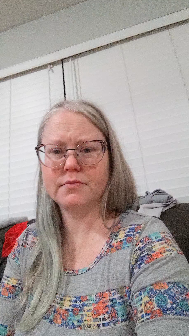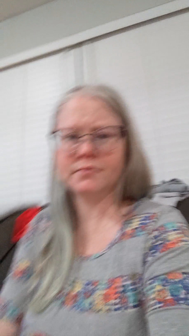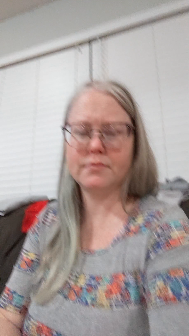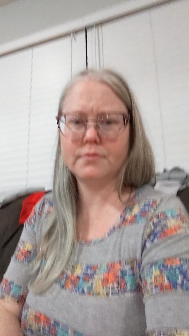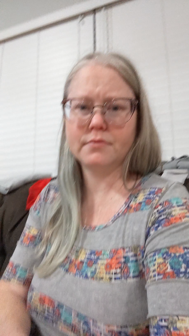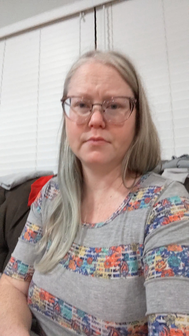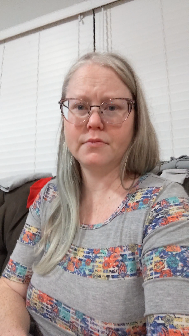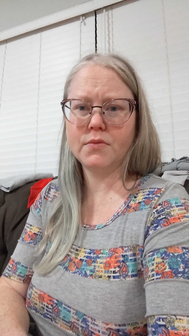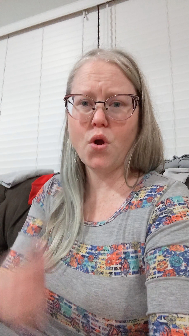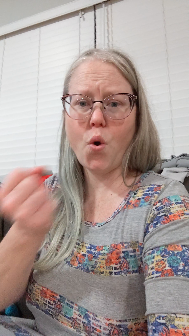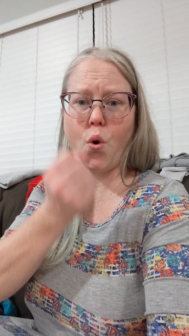hold